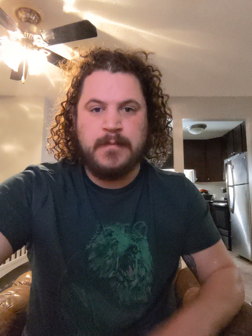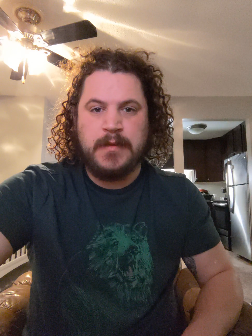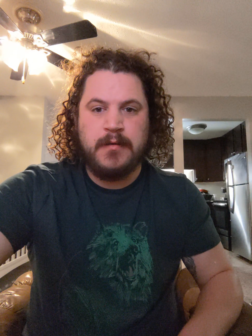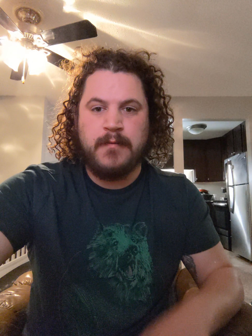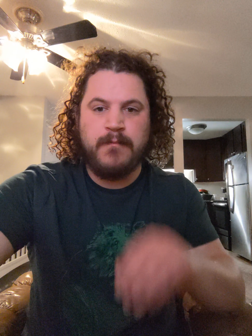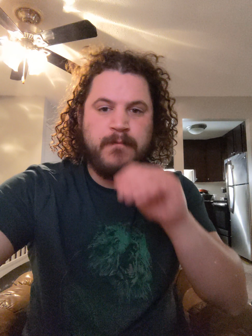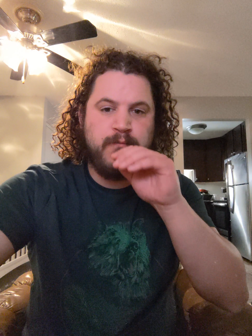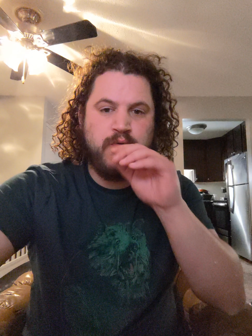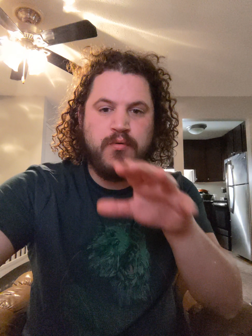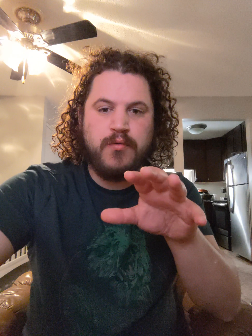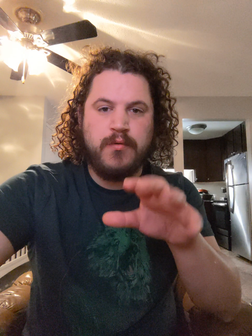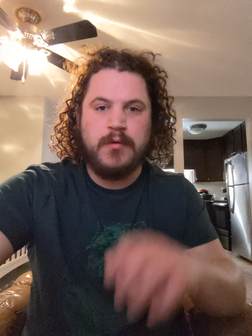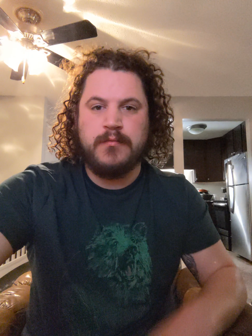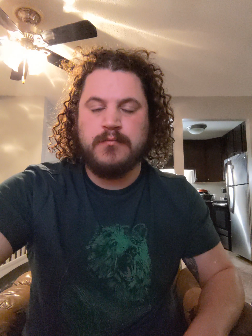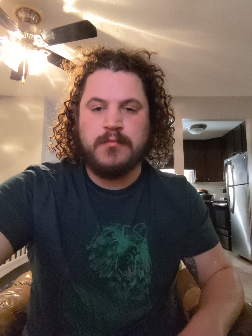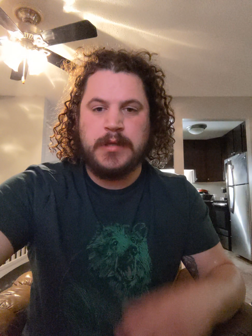blow